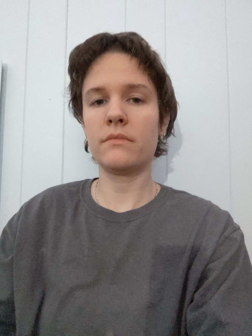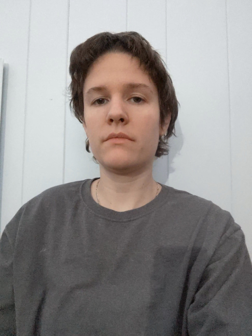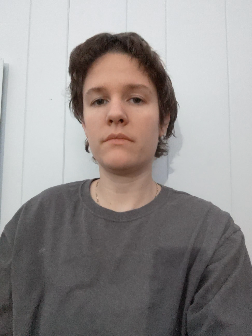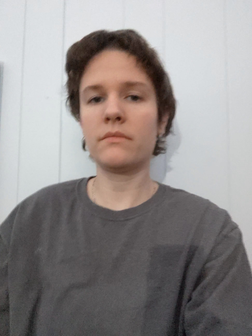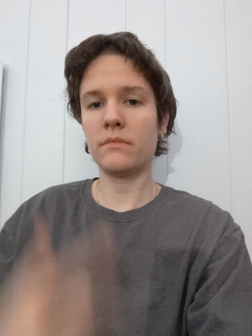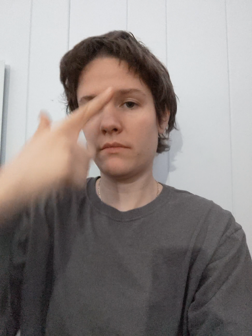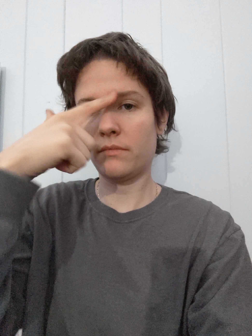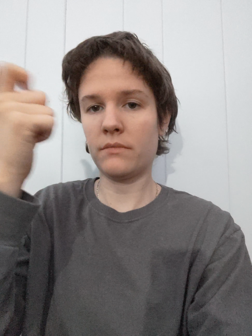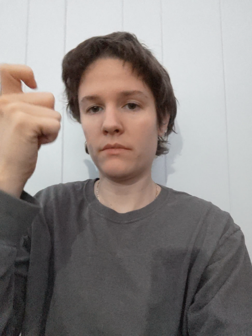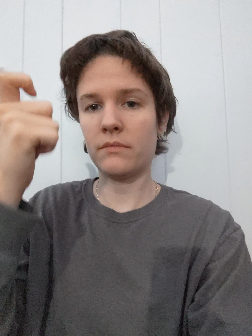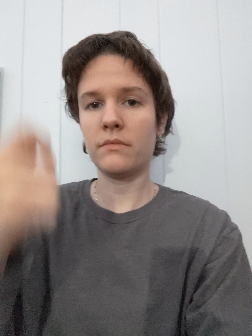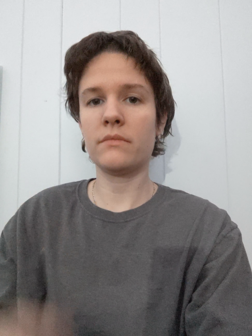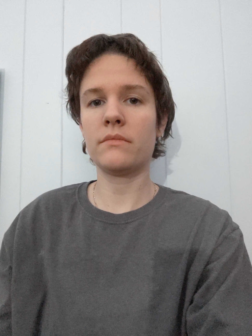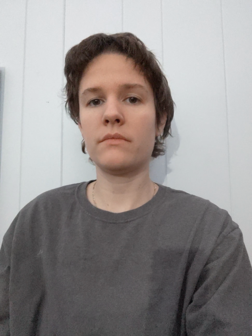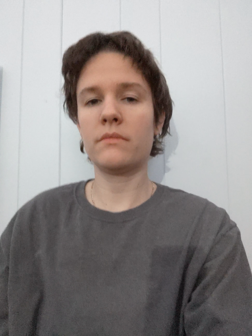because